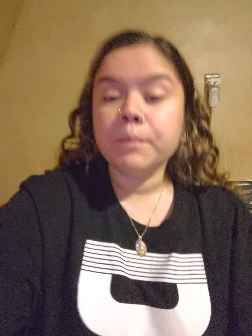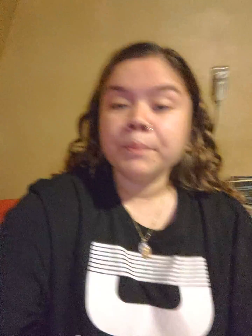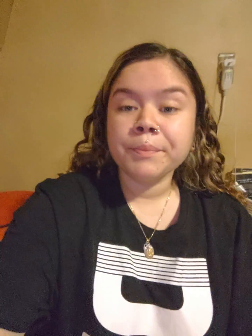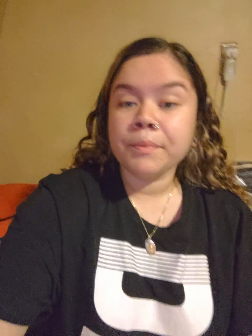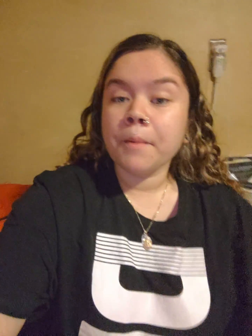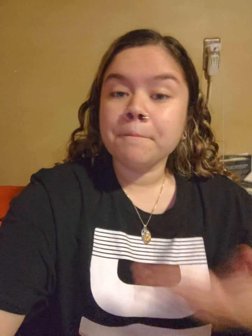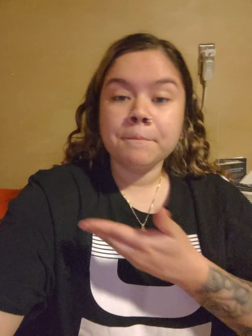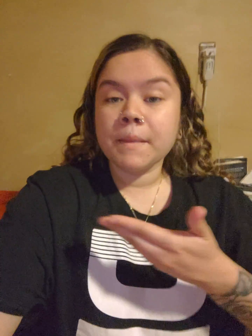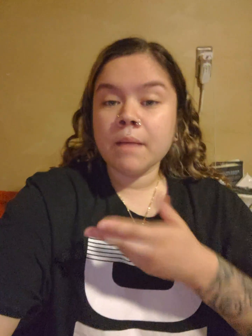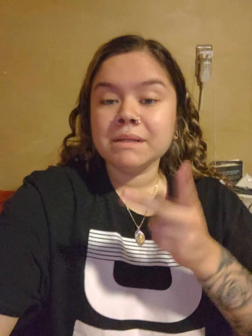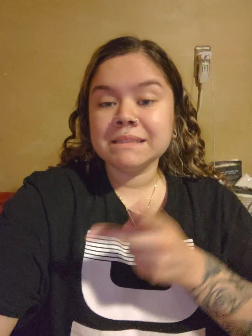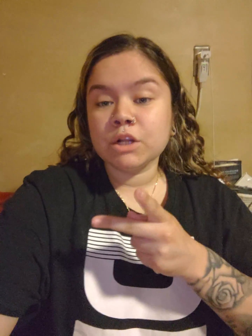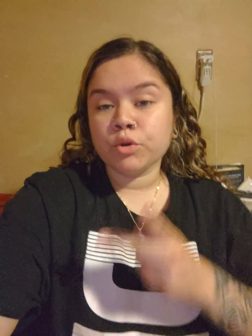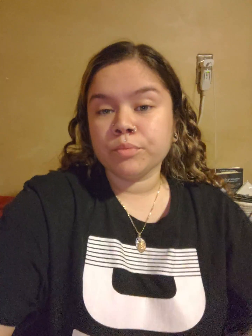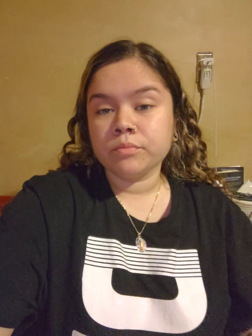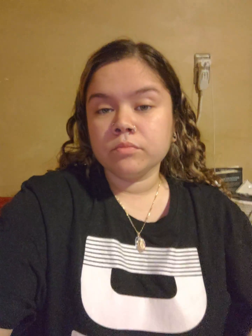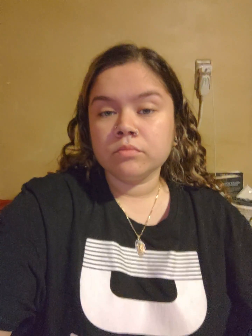babysitter